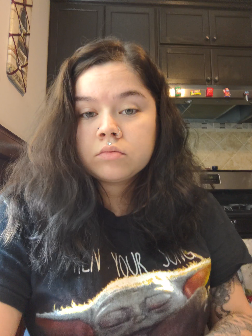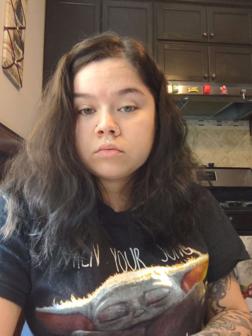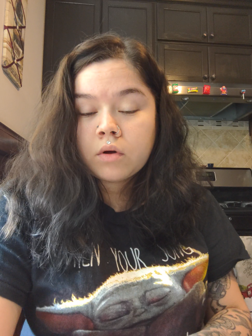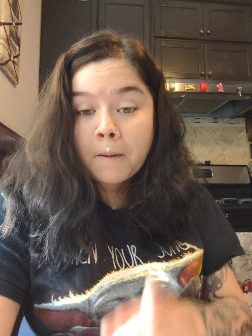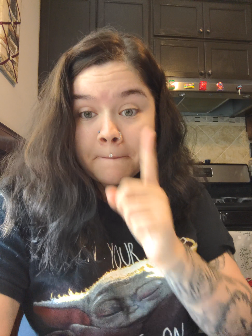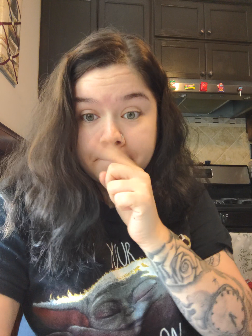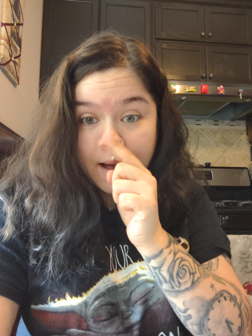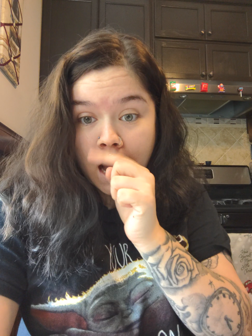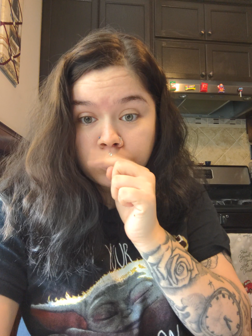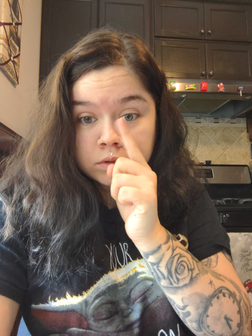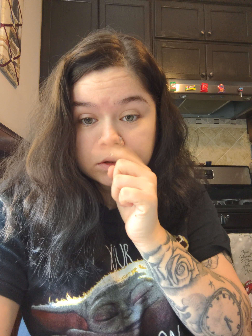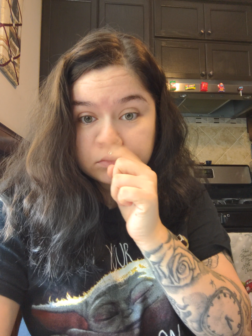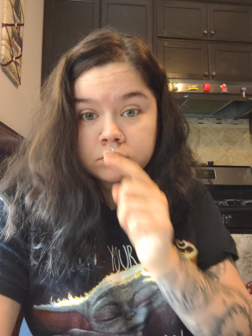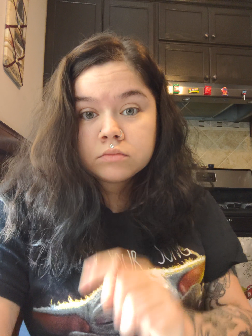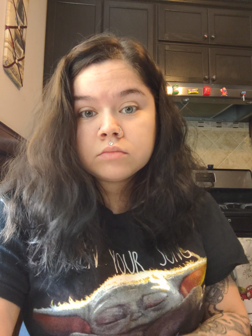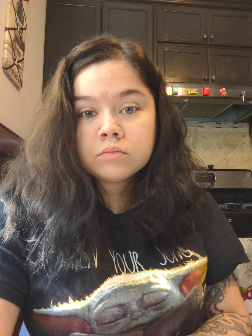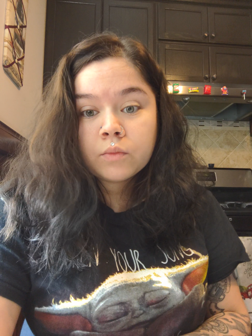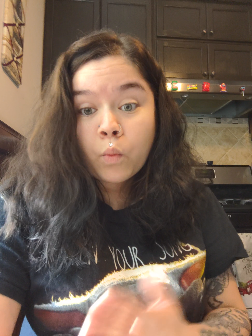mouse